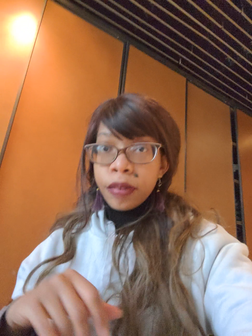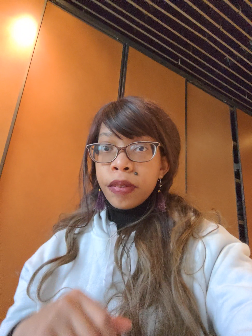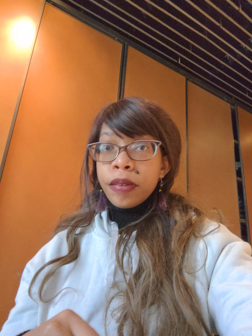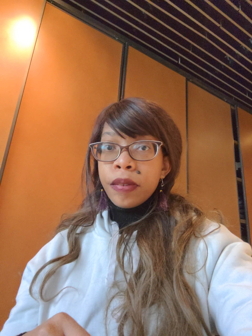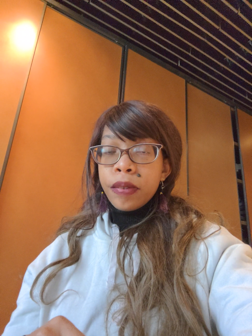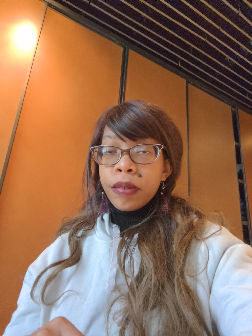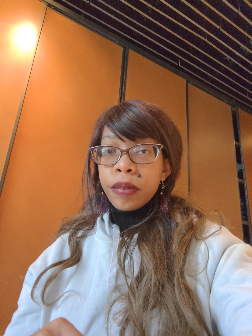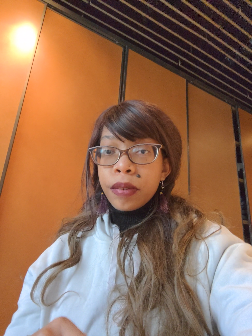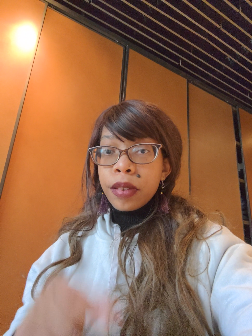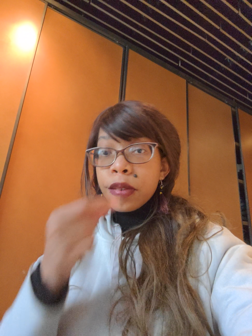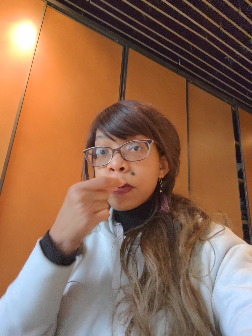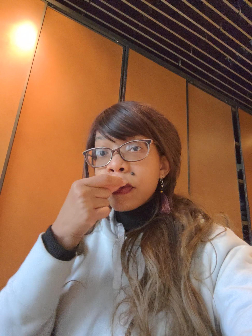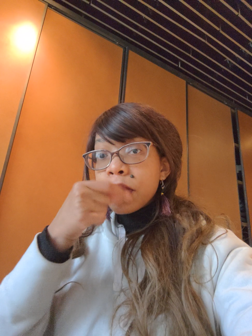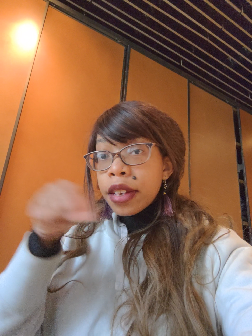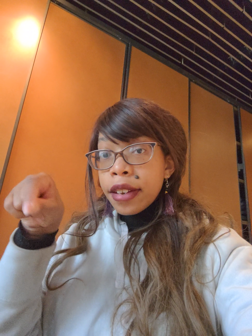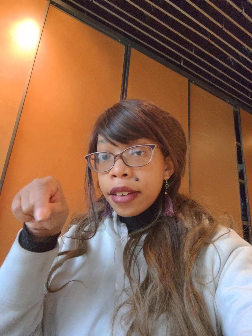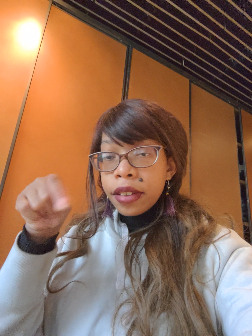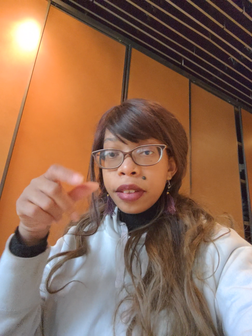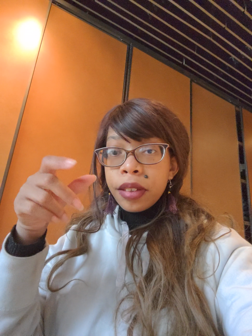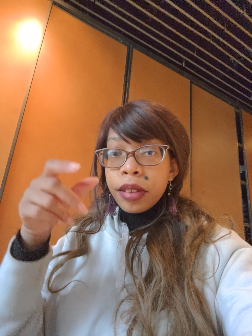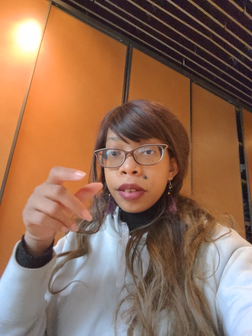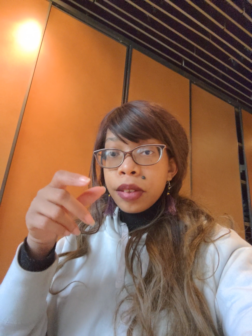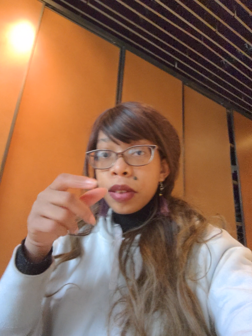pen